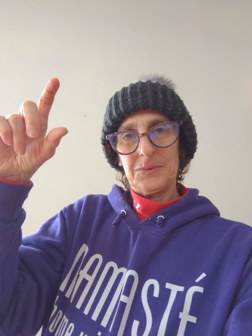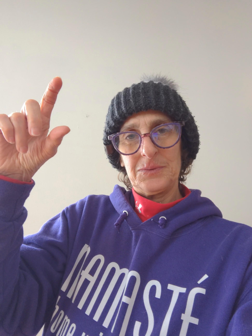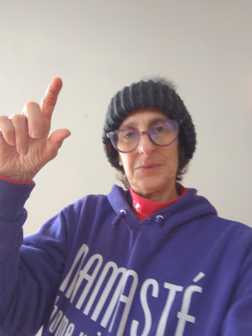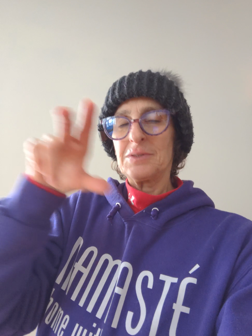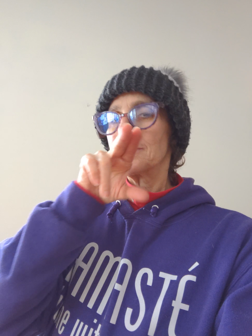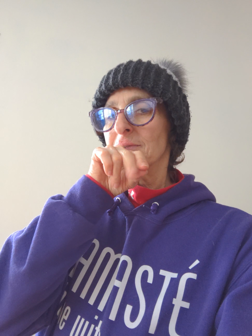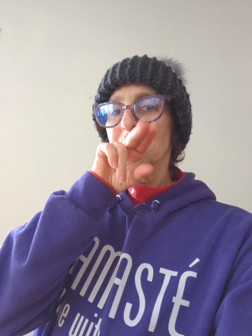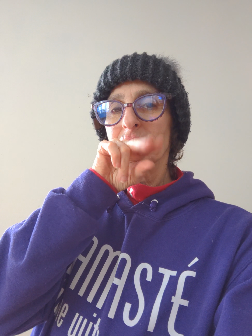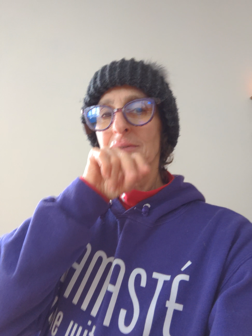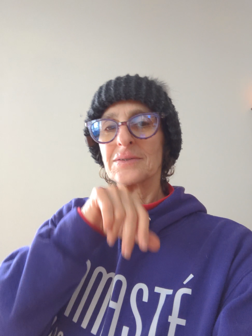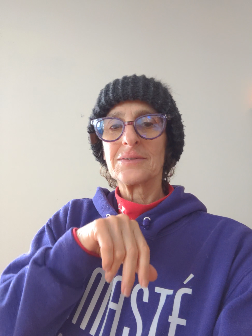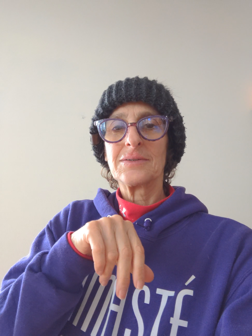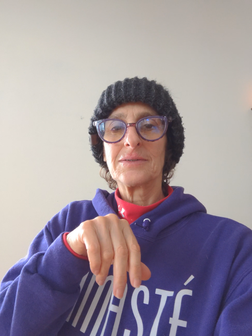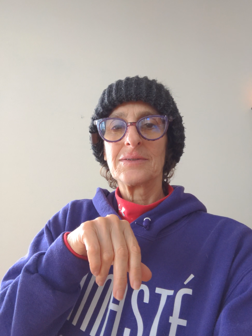duck